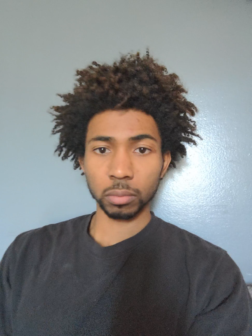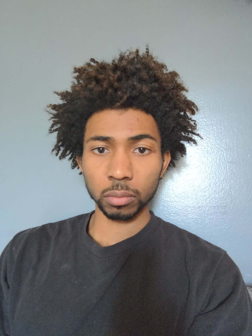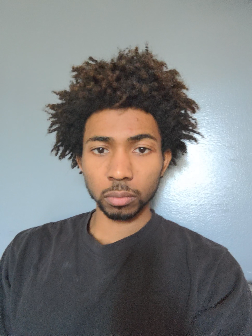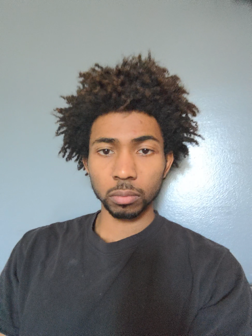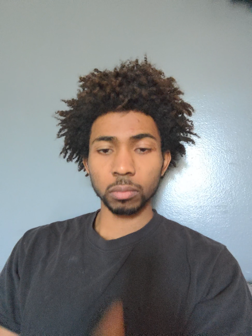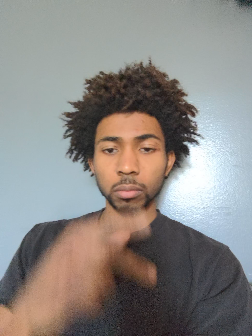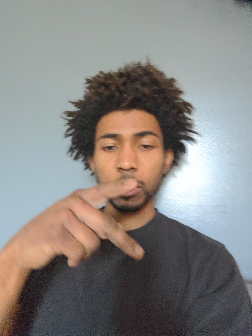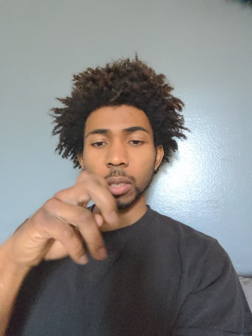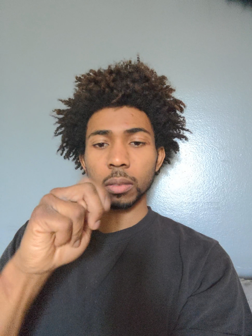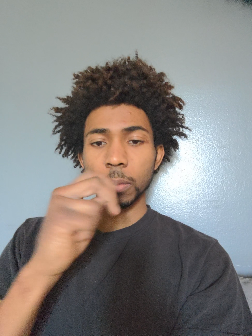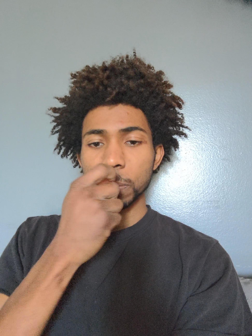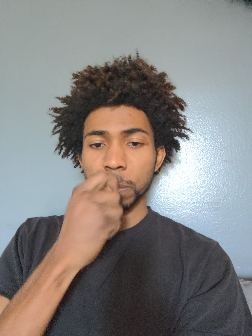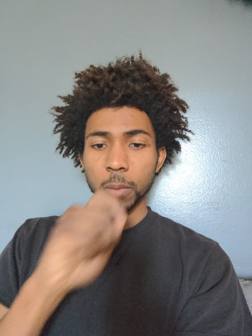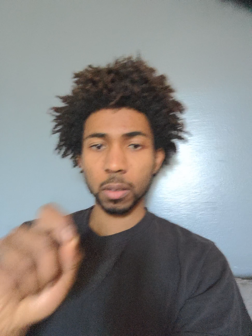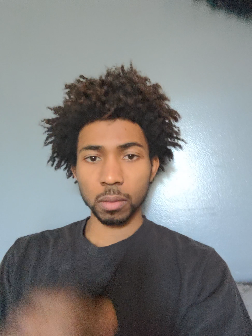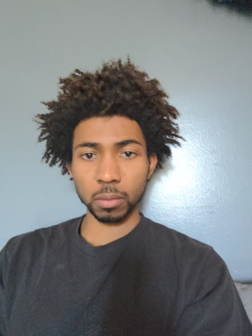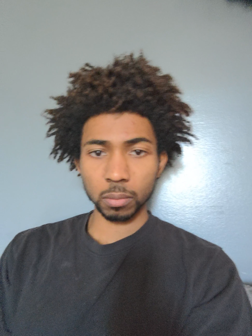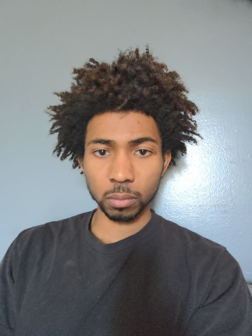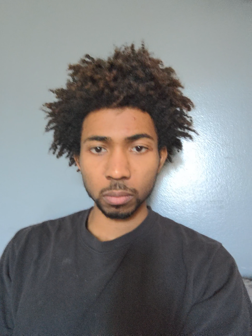pen